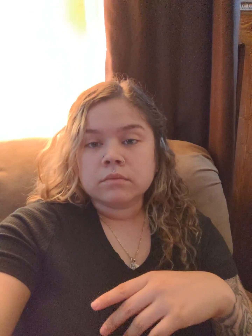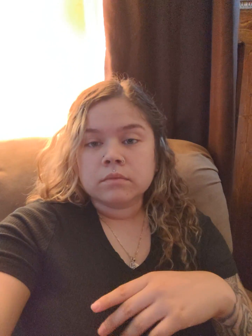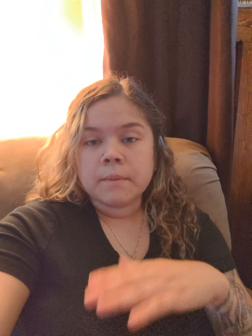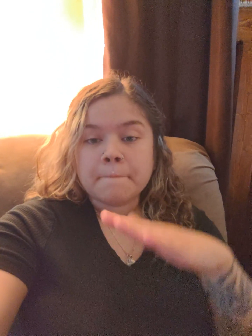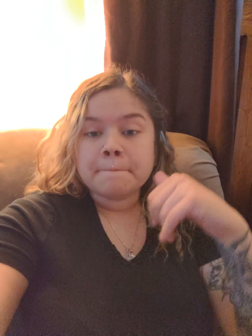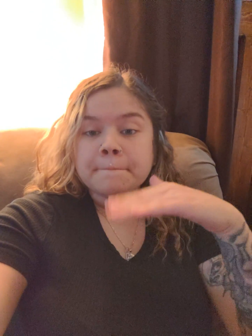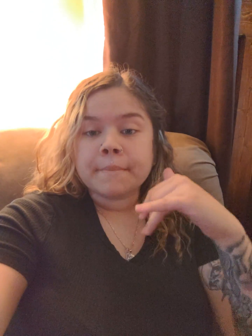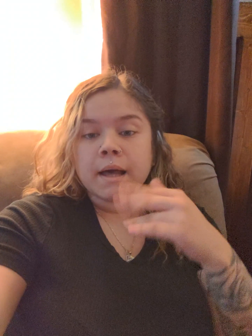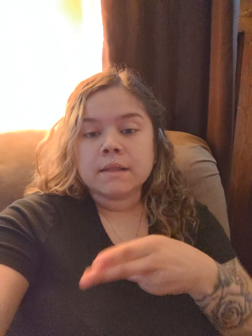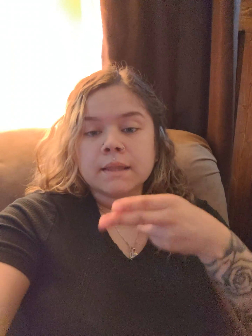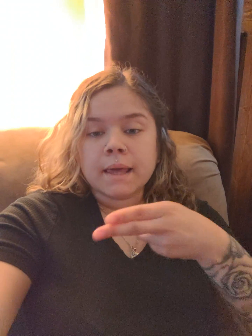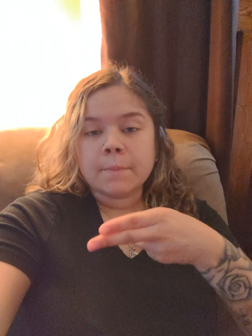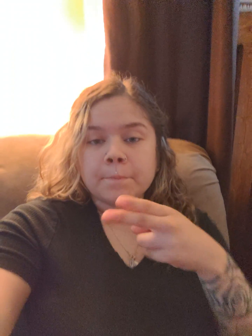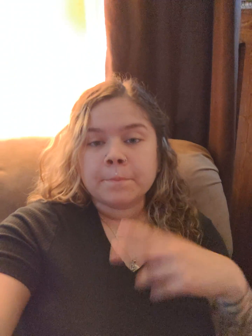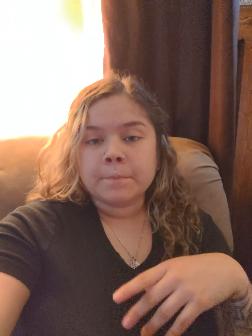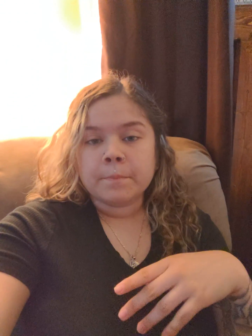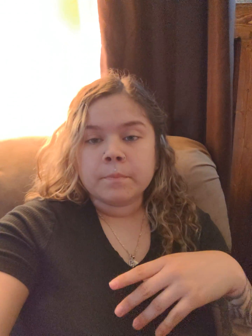pet's name